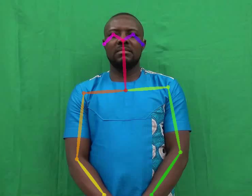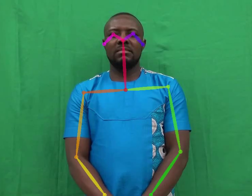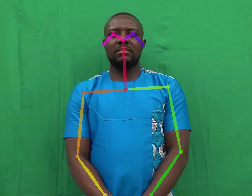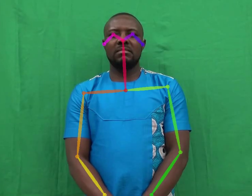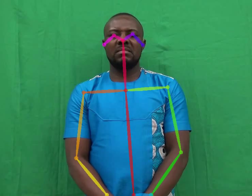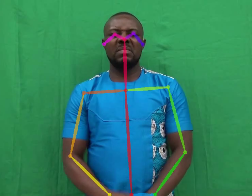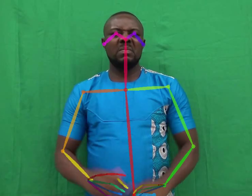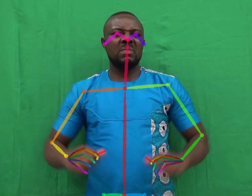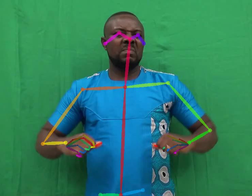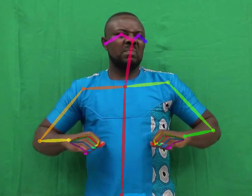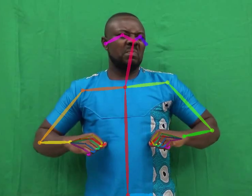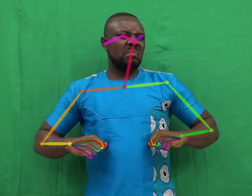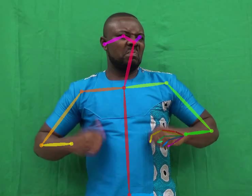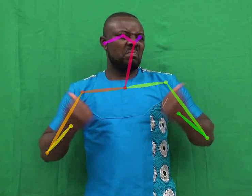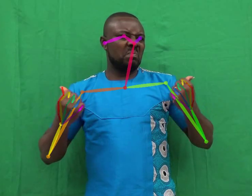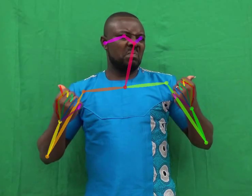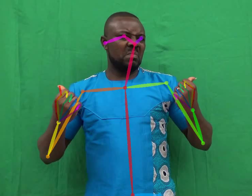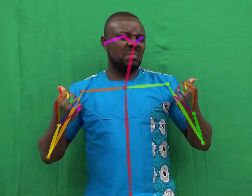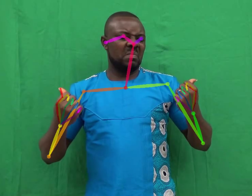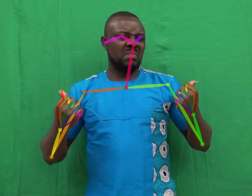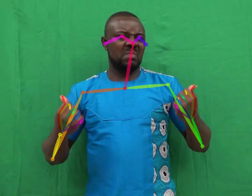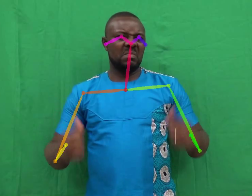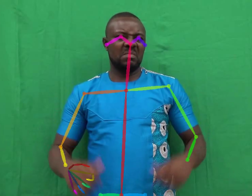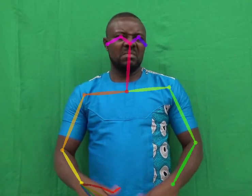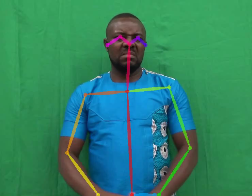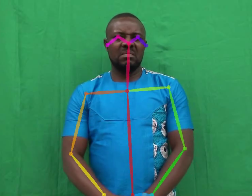deny